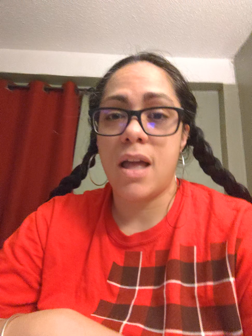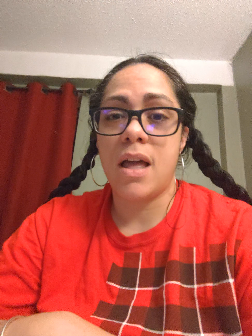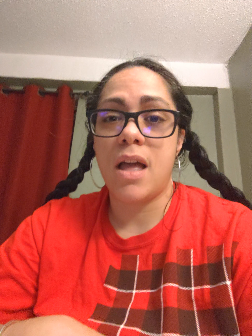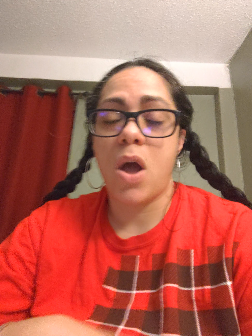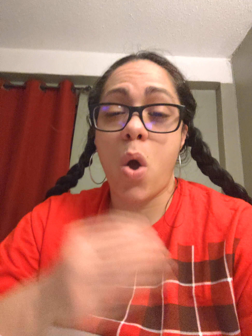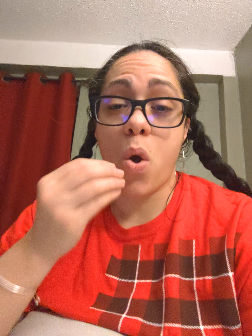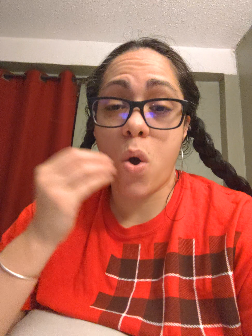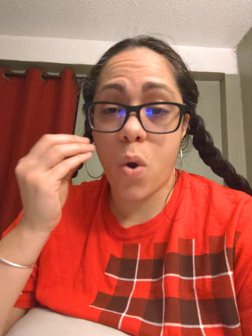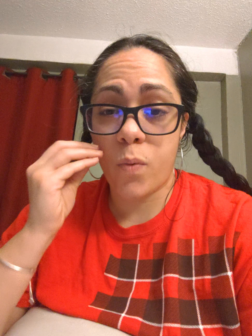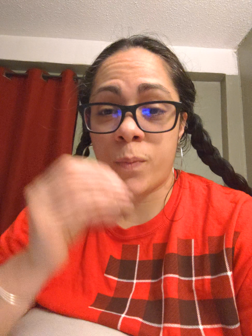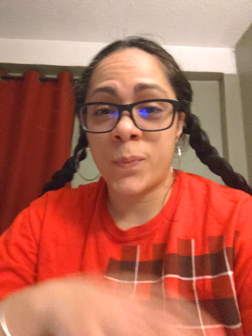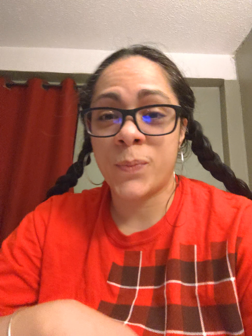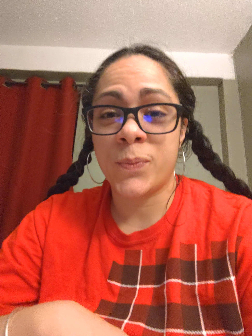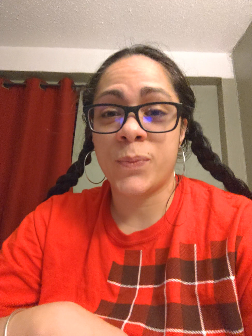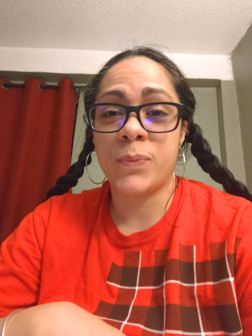home